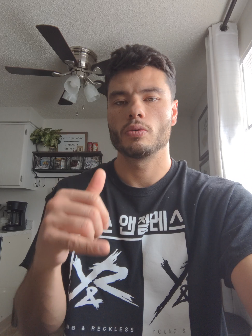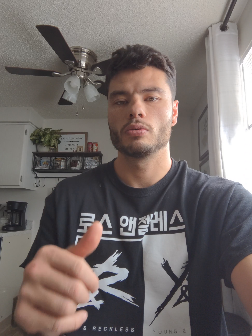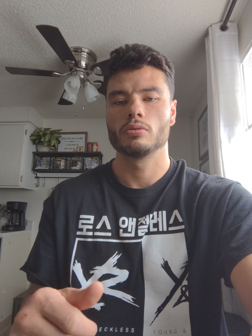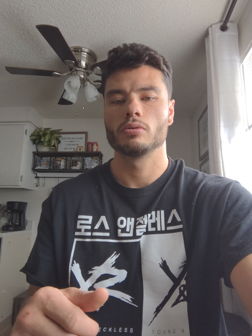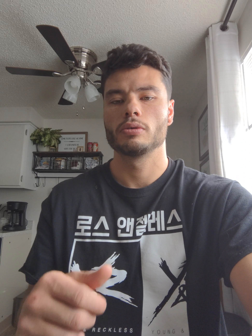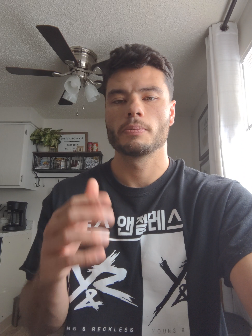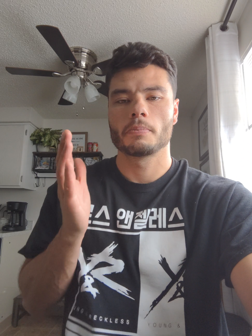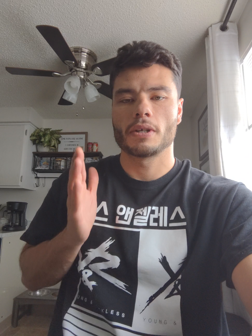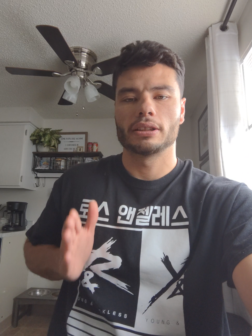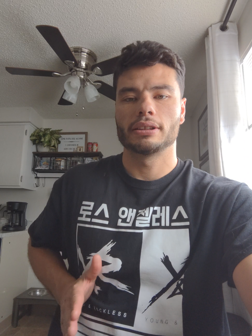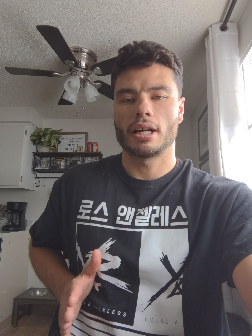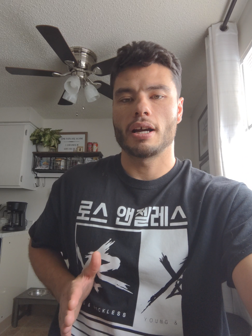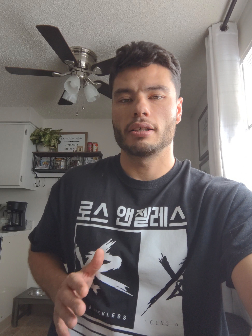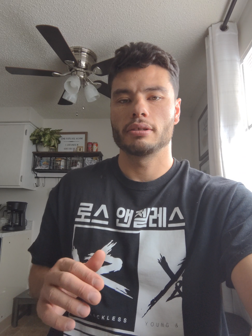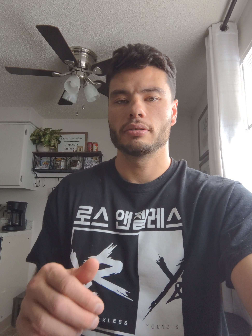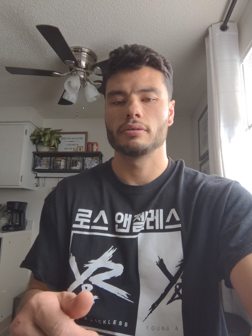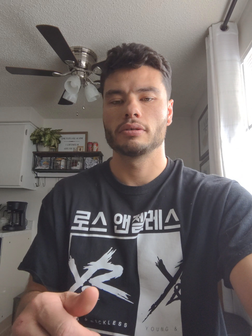beside